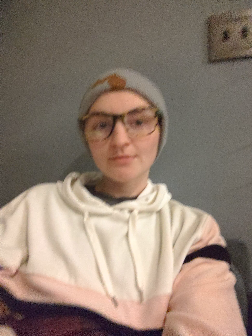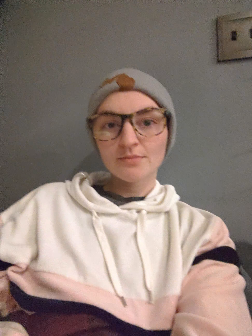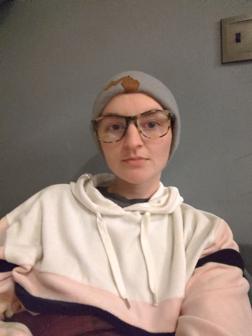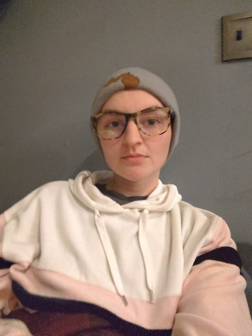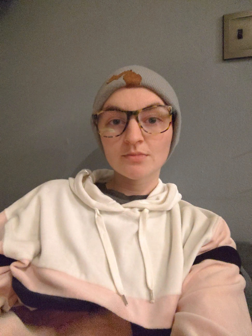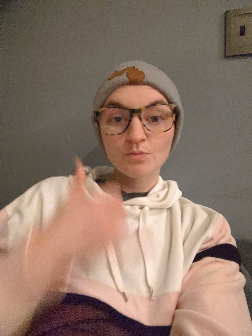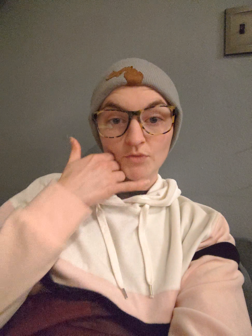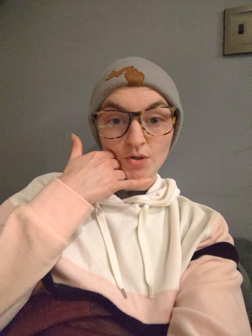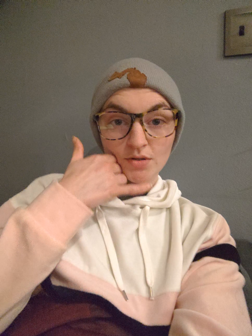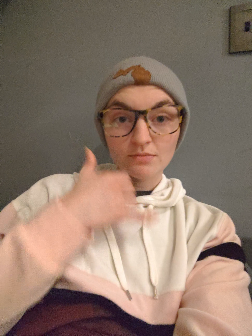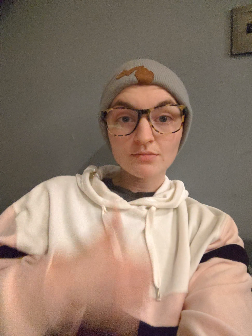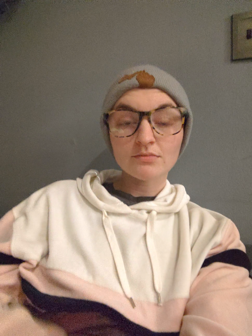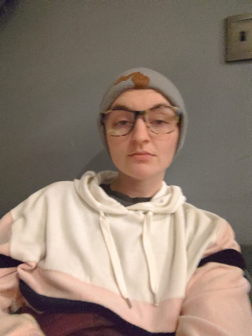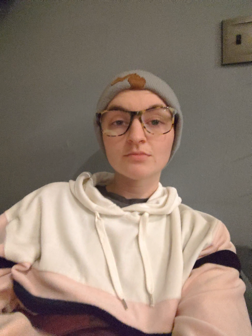call on the phone